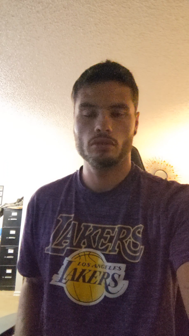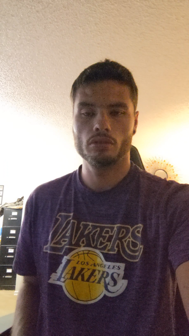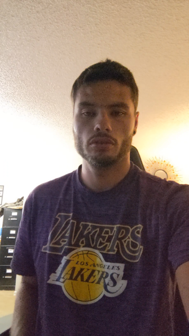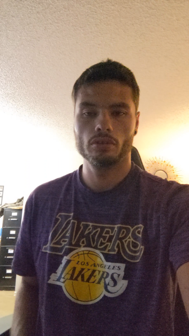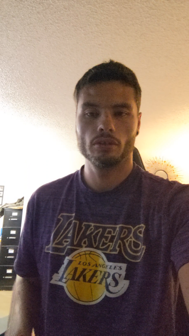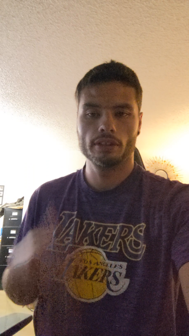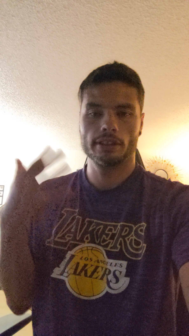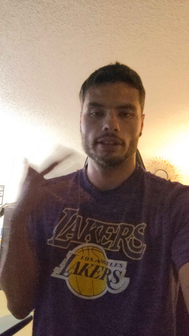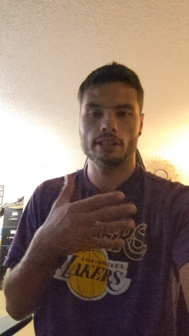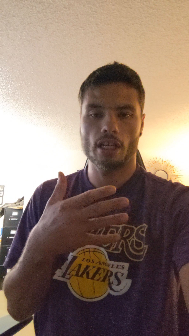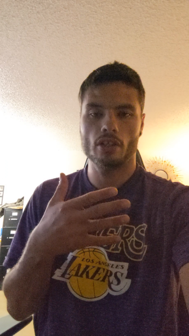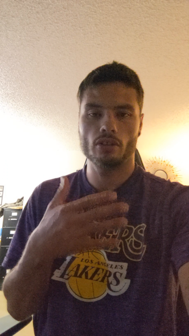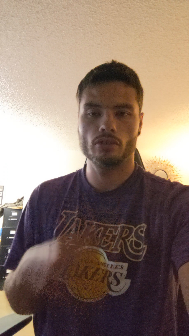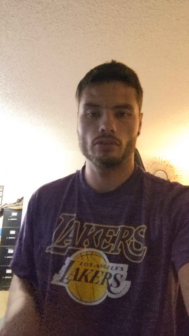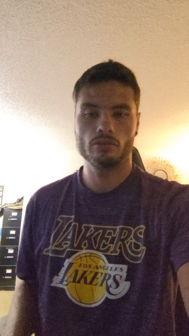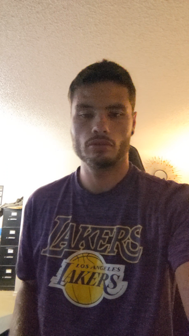scared